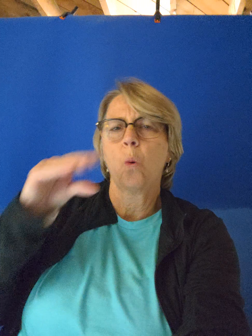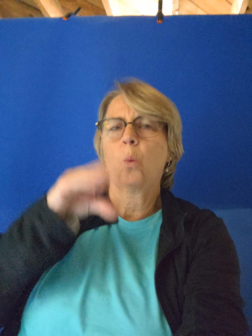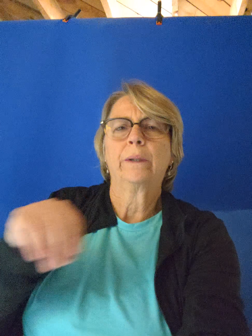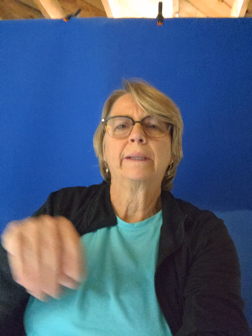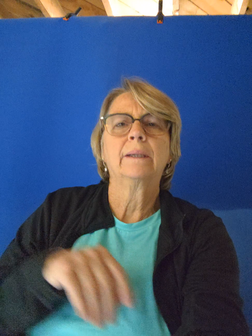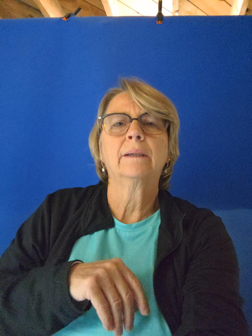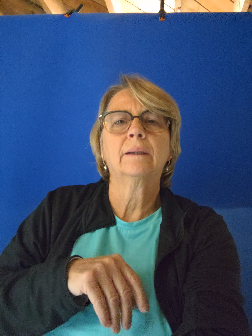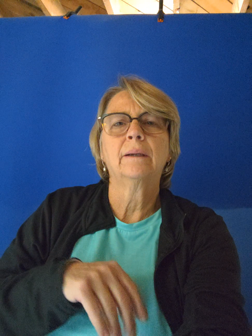story